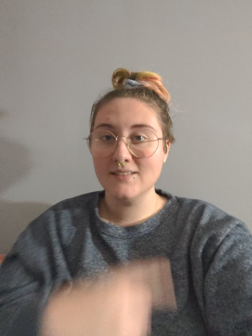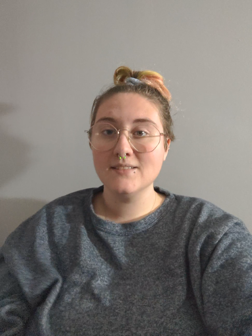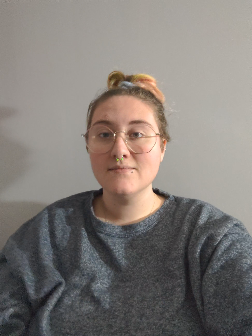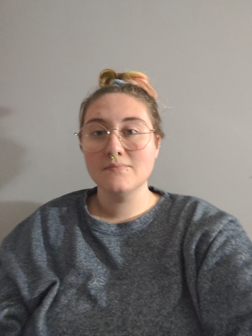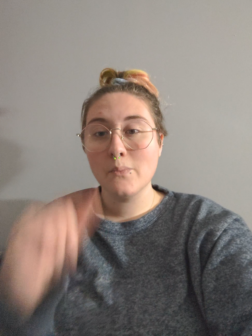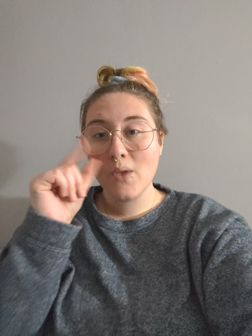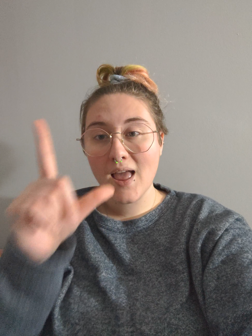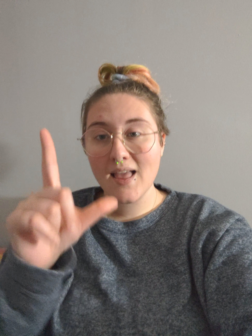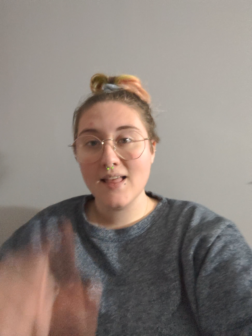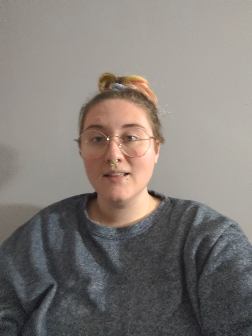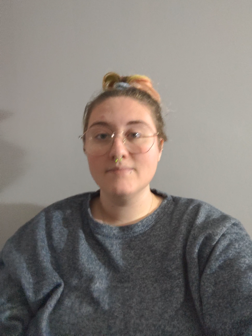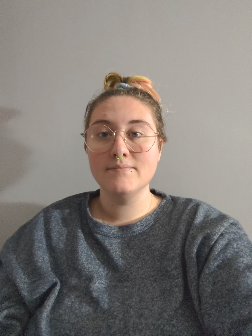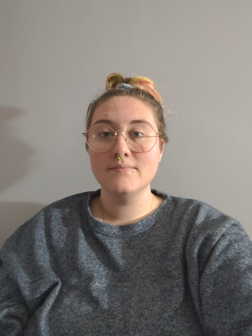wake